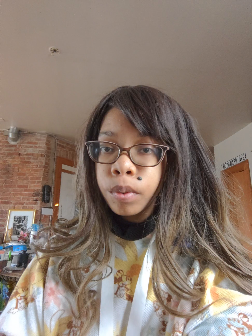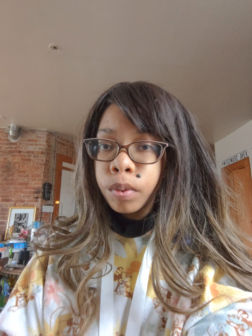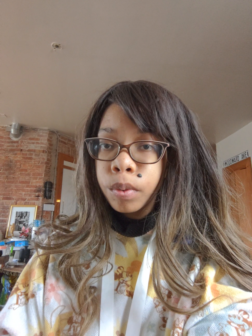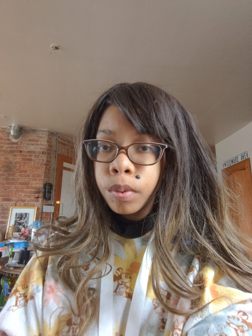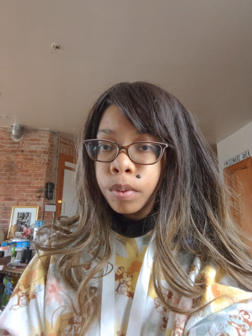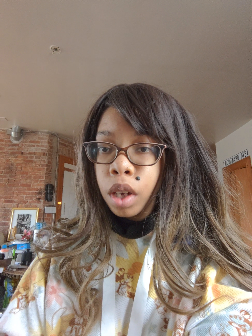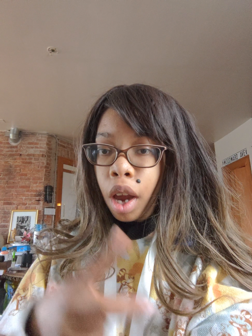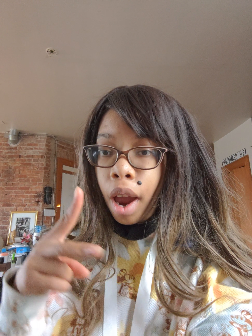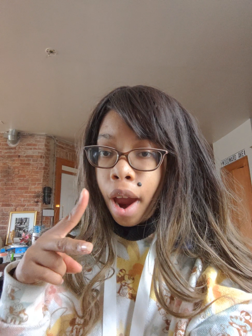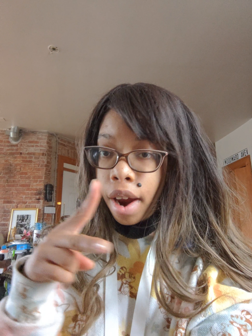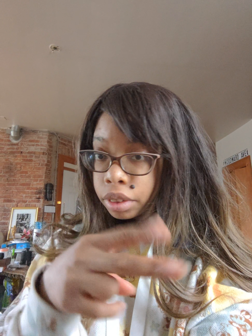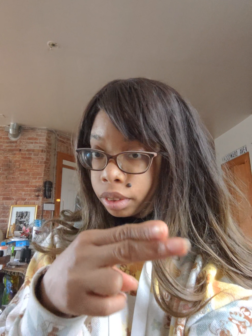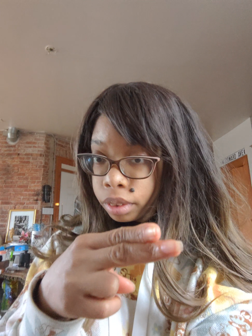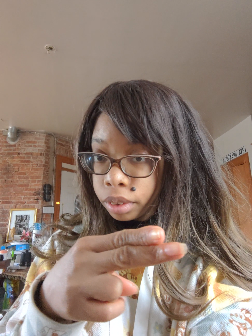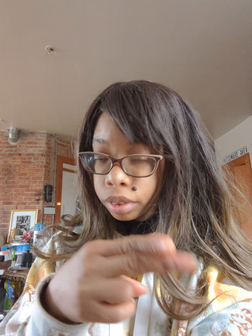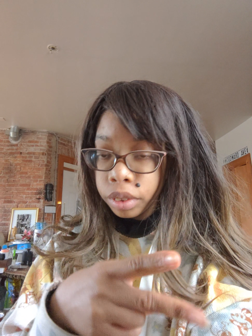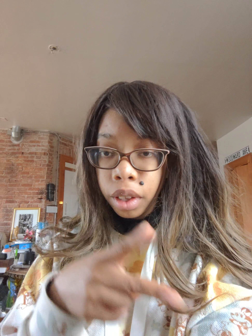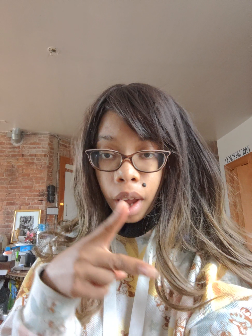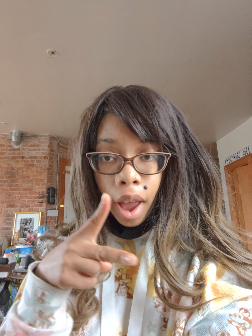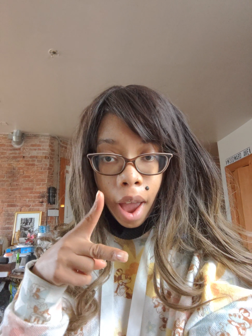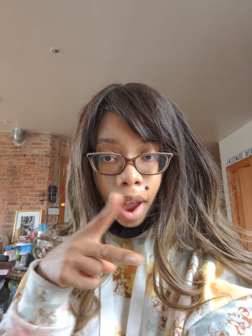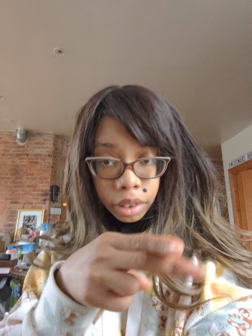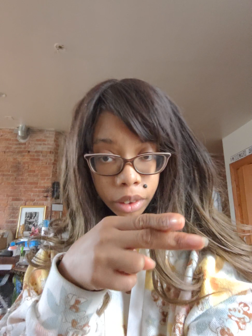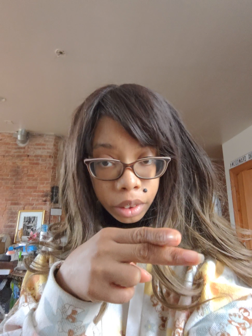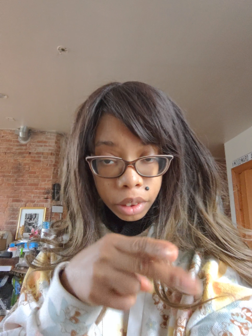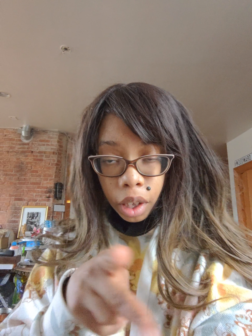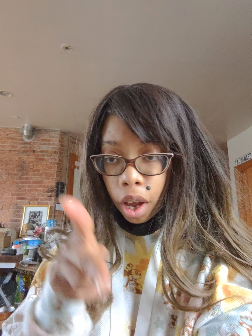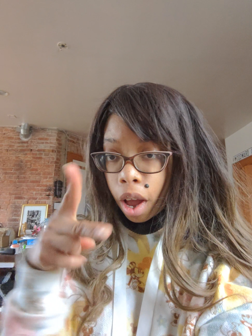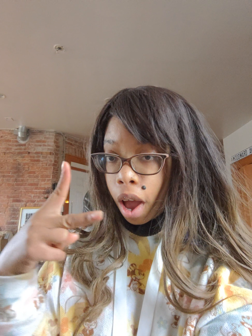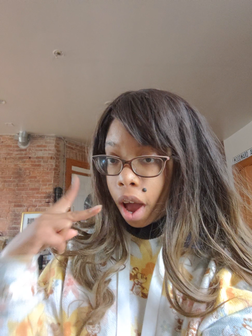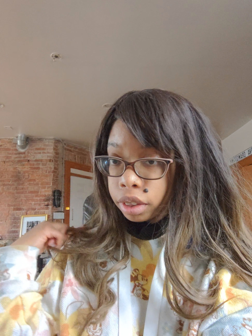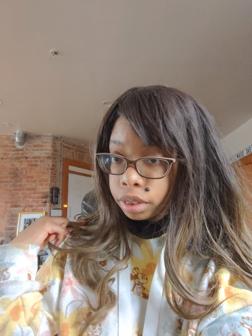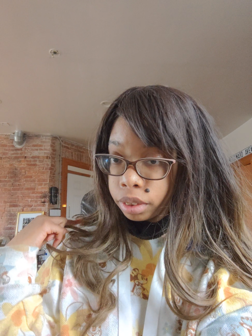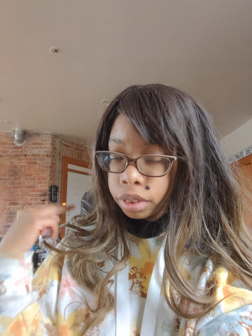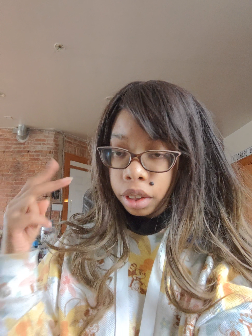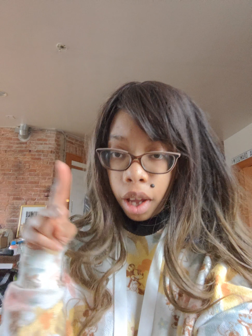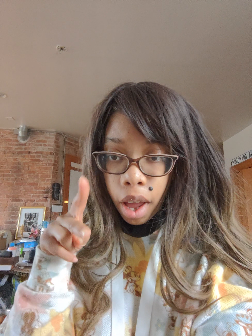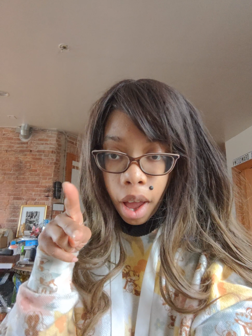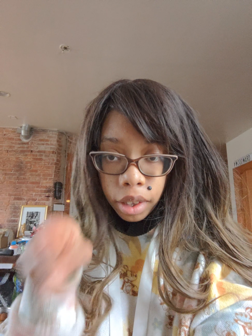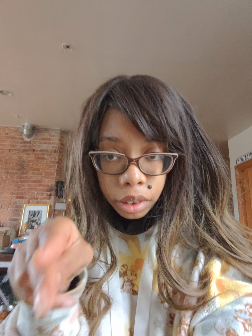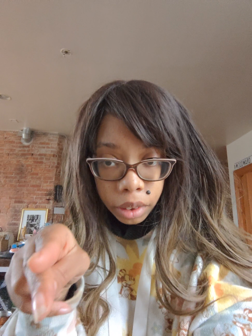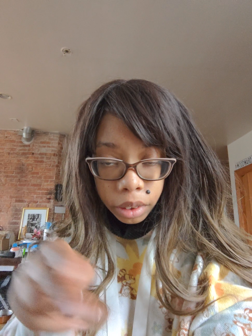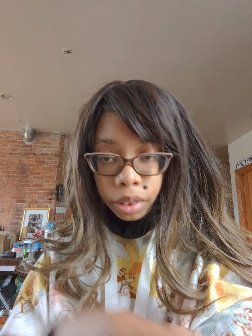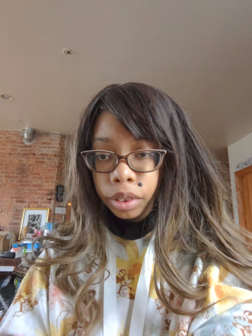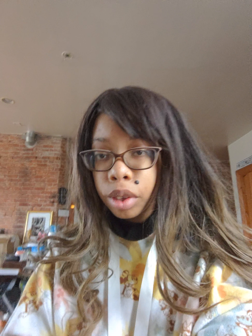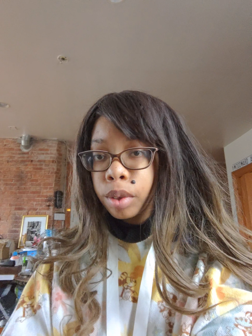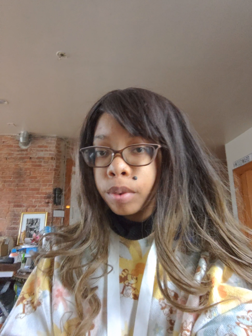cut